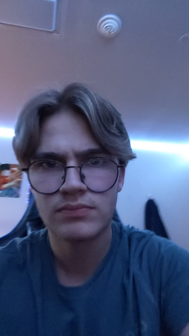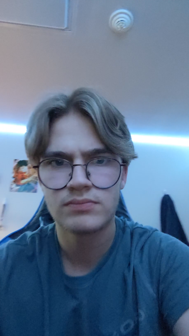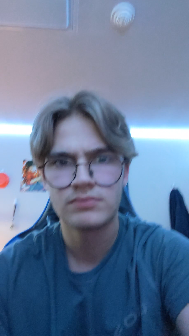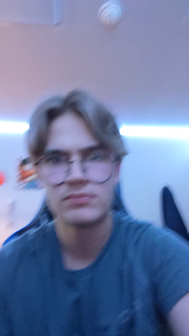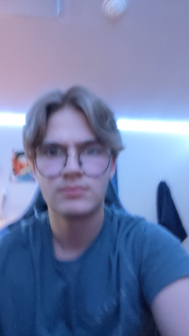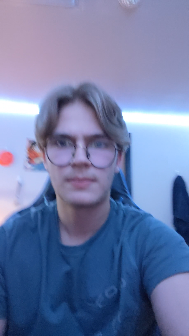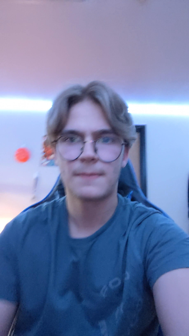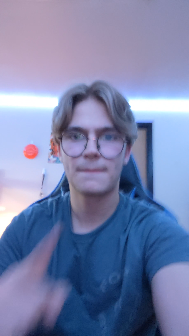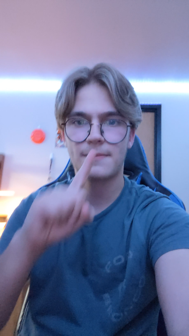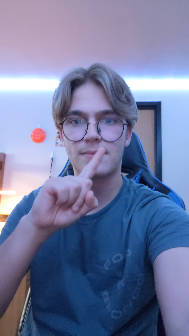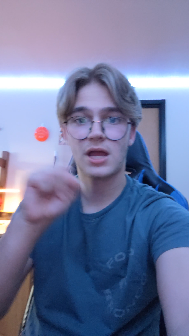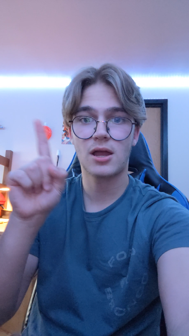but